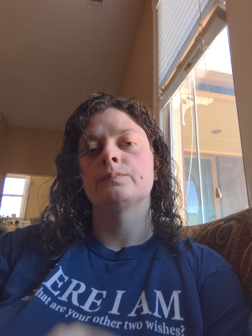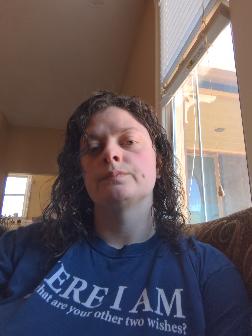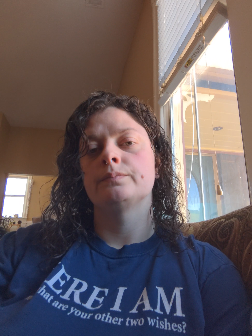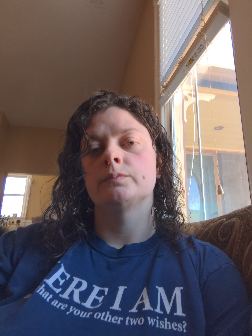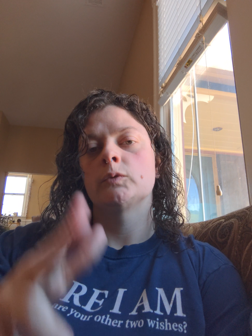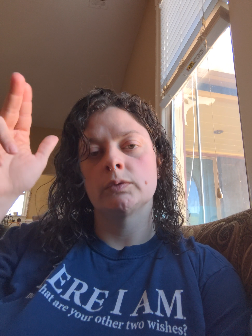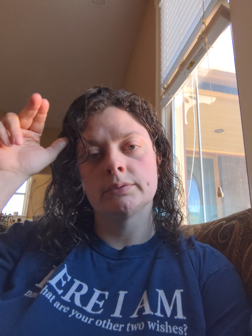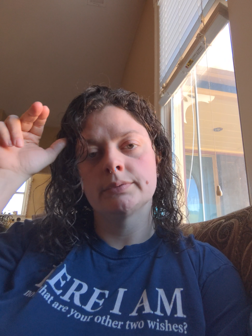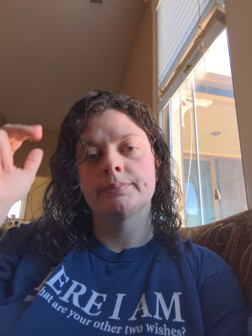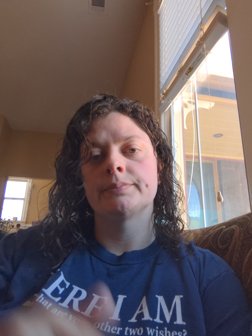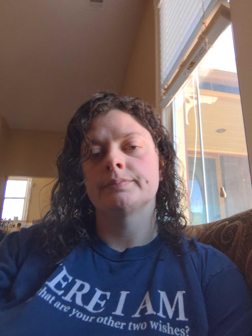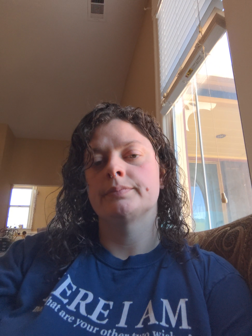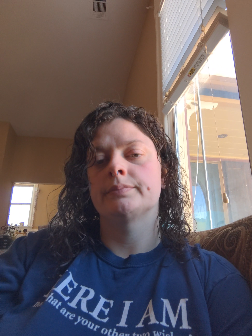horse